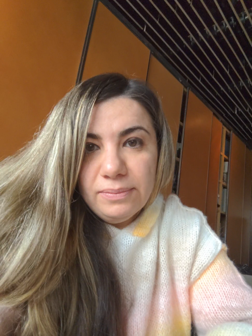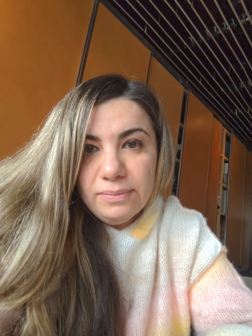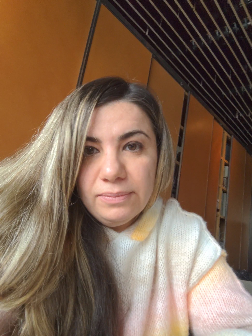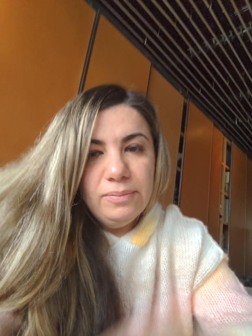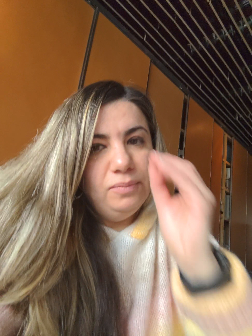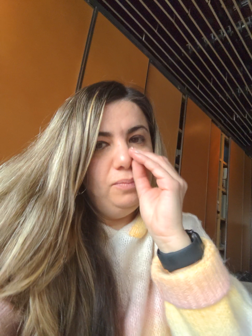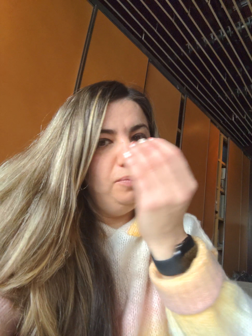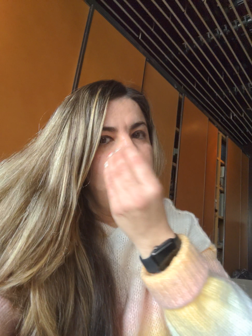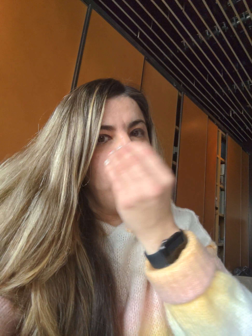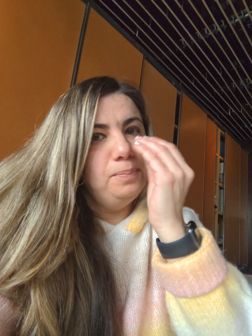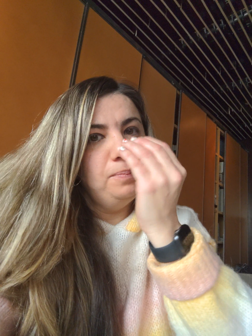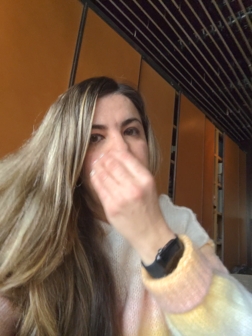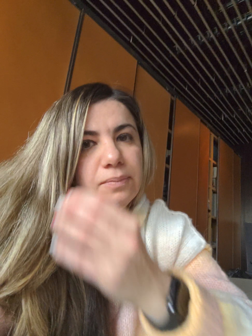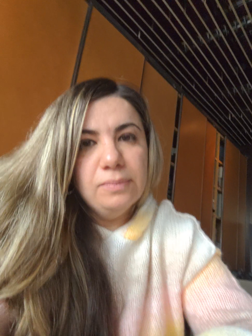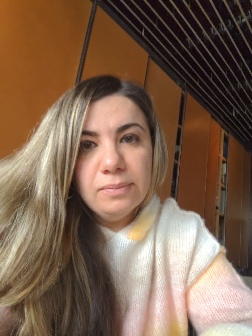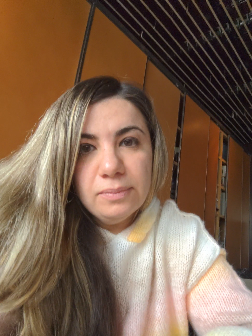flower